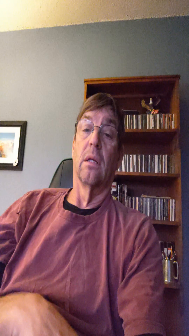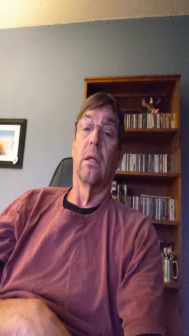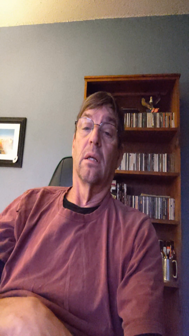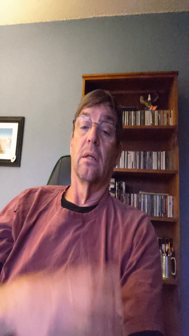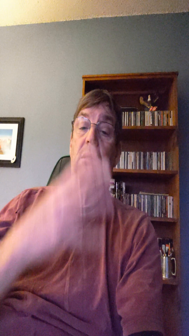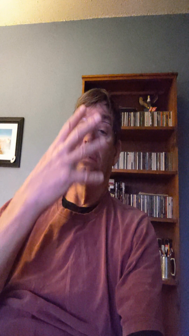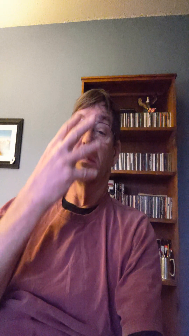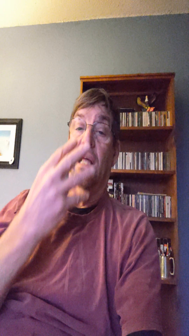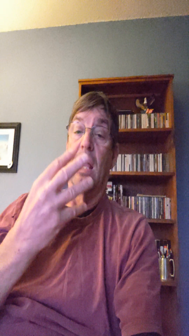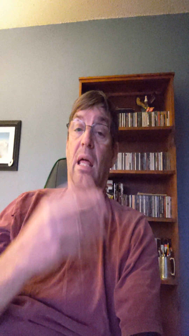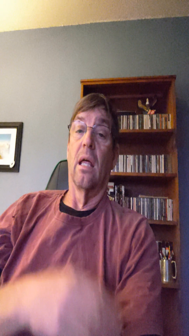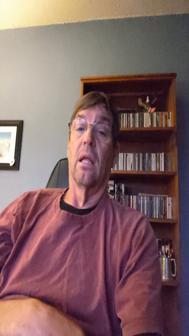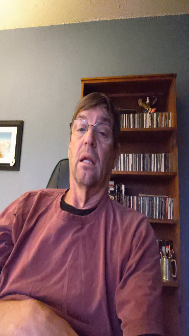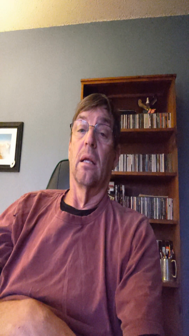sad